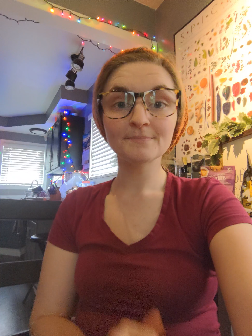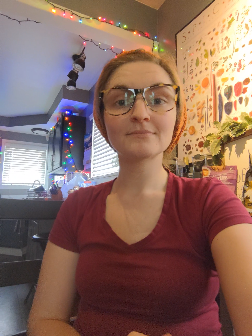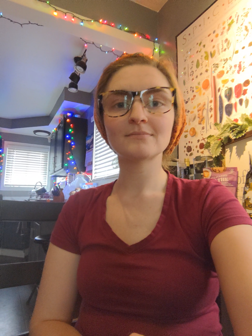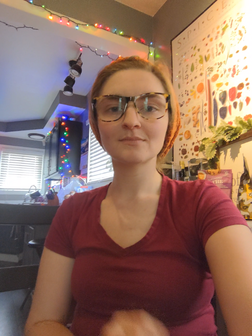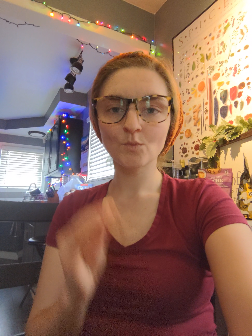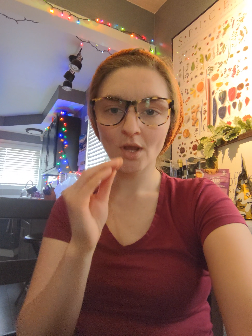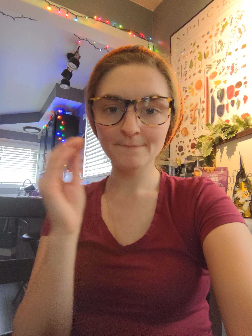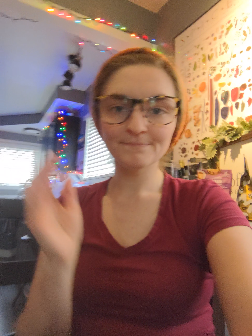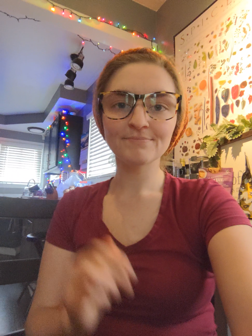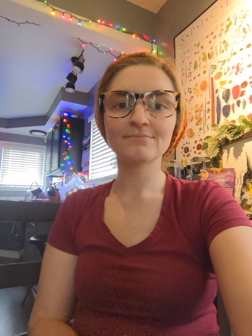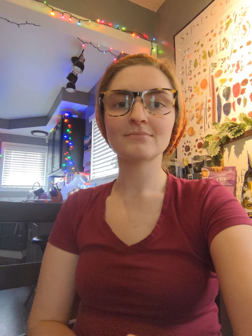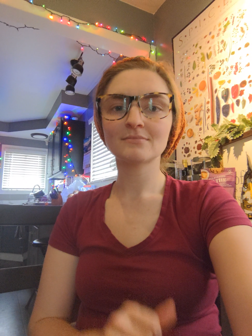kiss